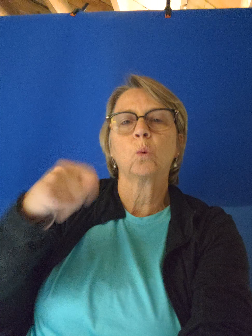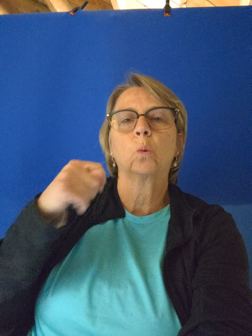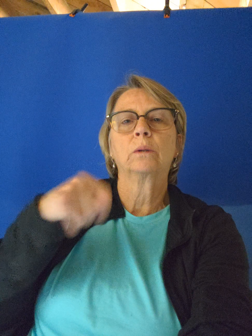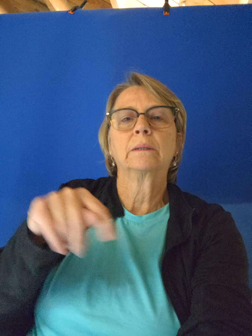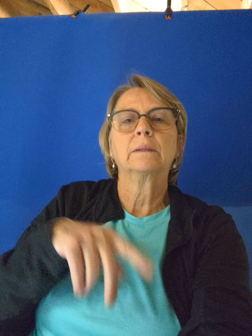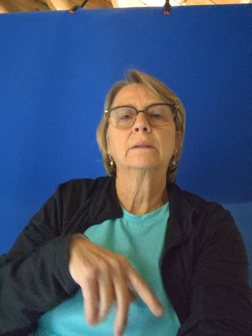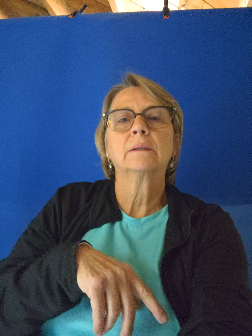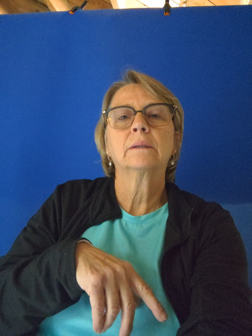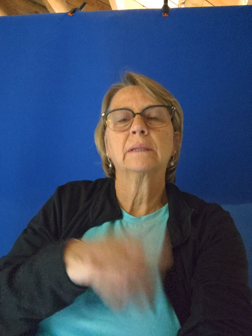toy